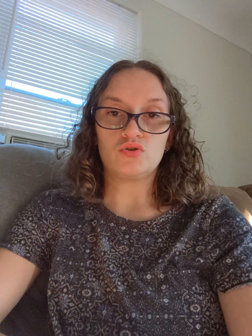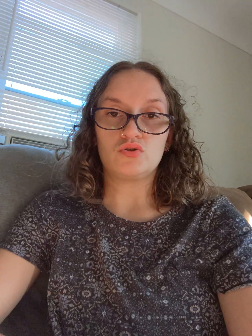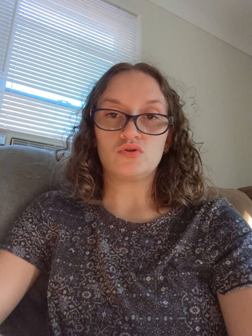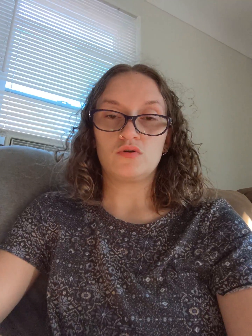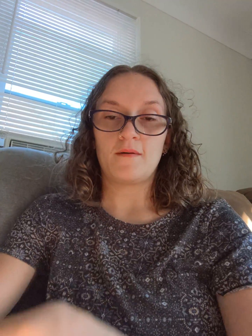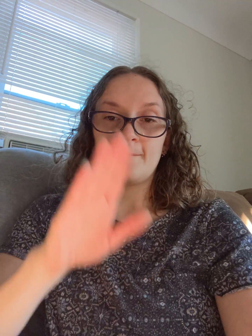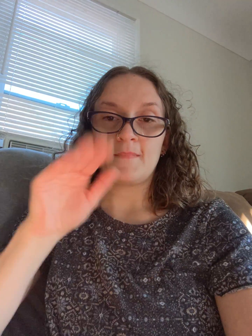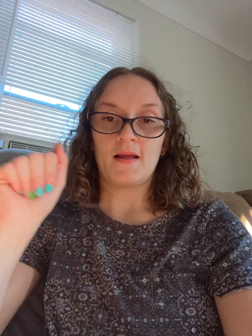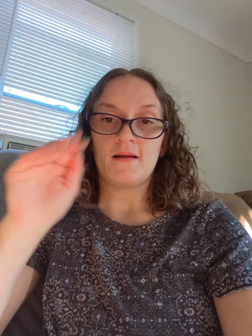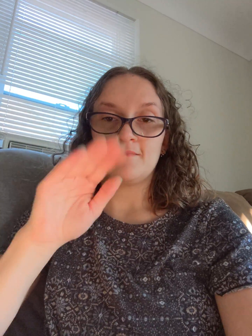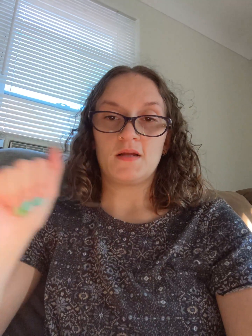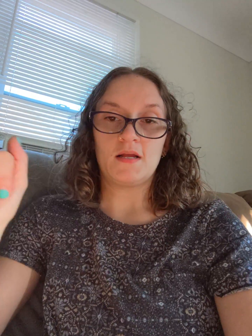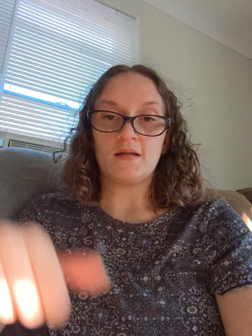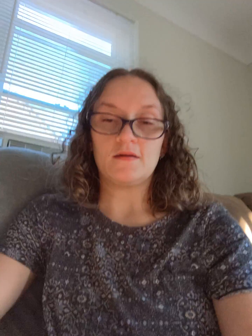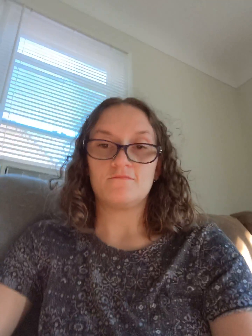baa baa